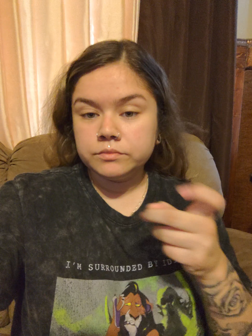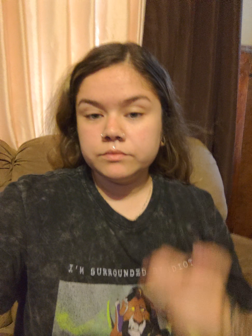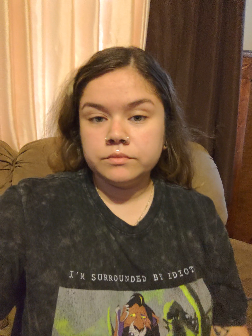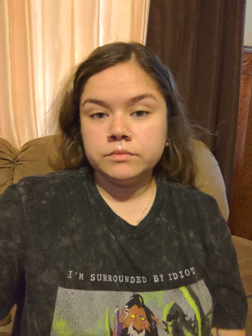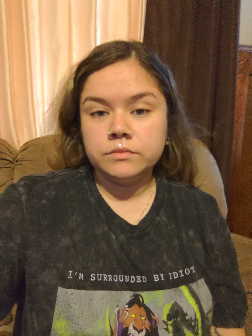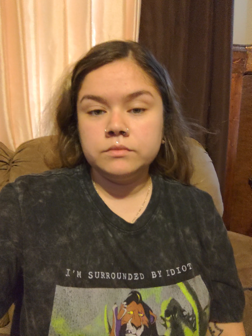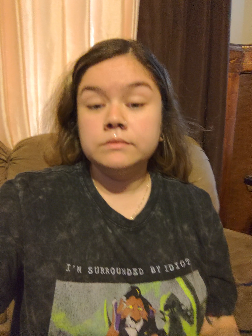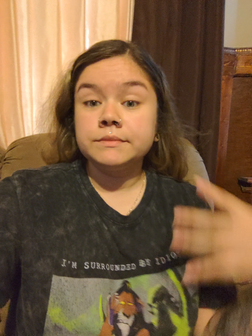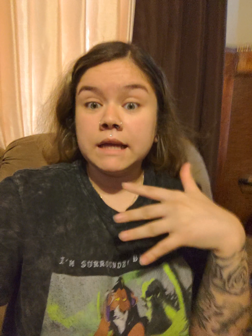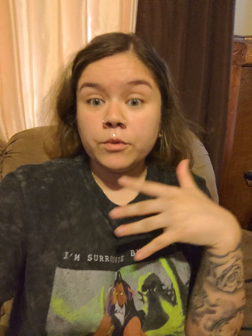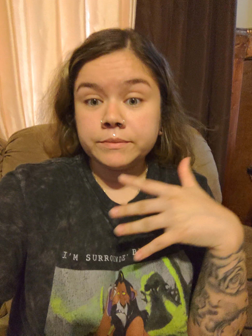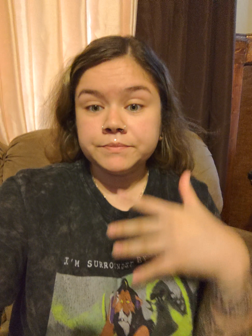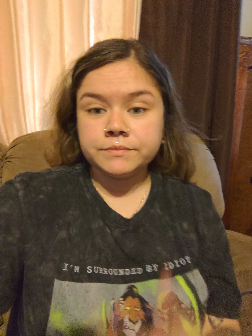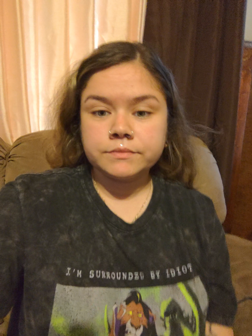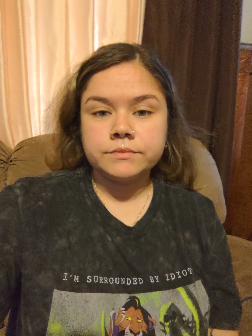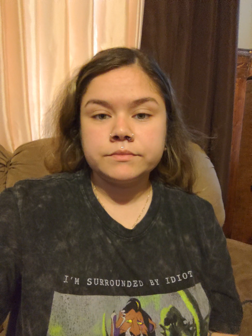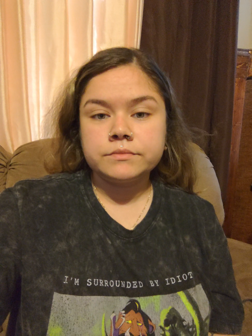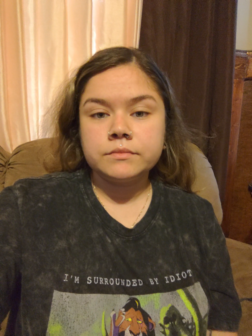scared